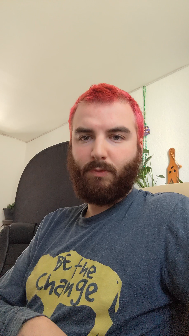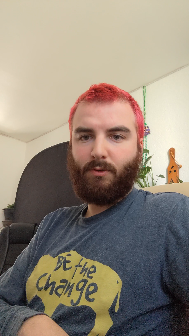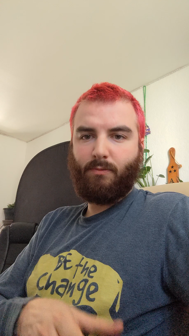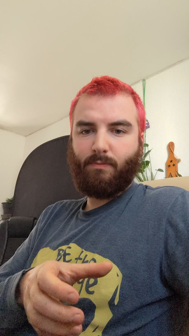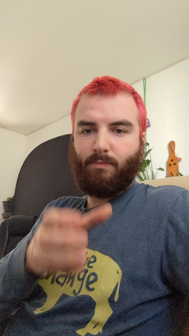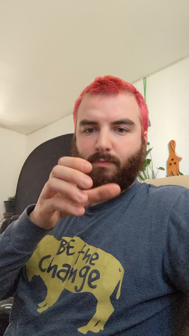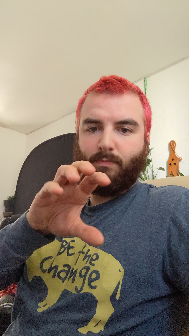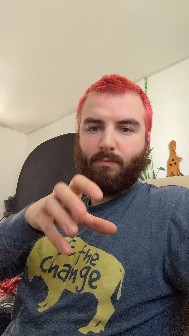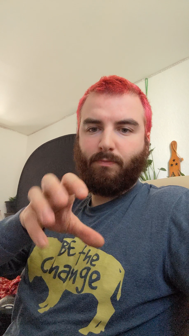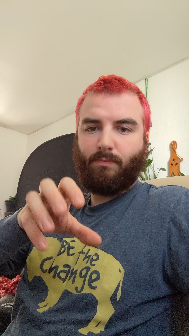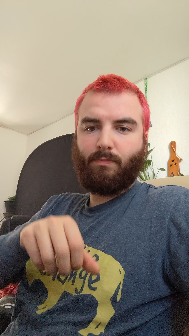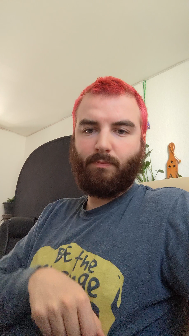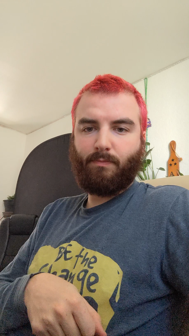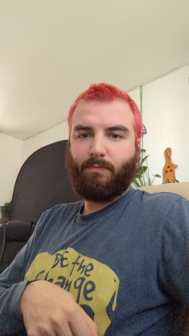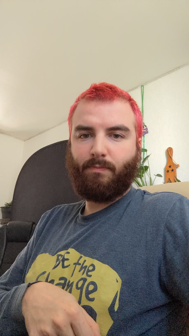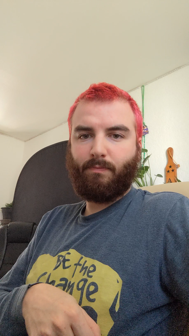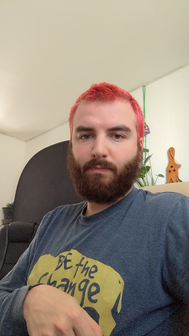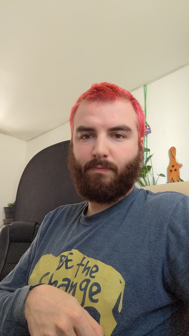jar